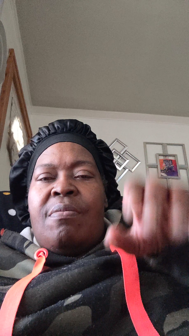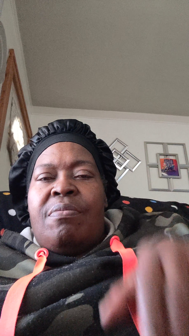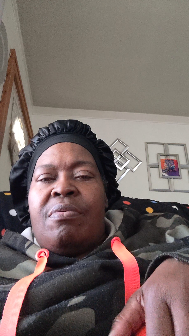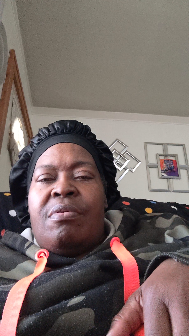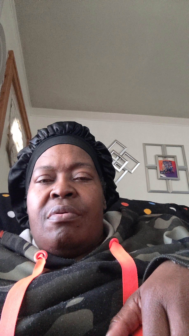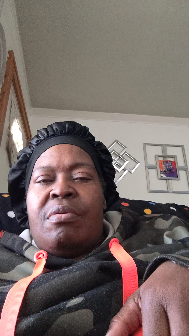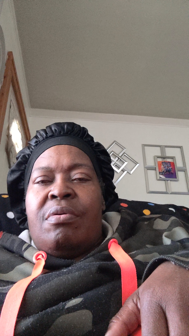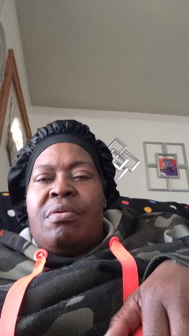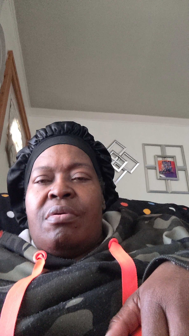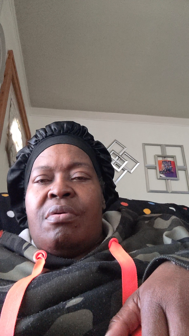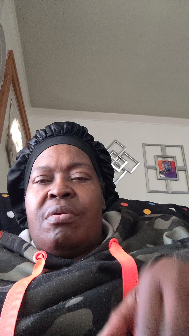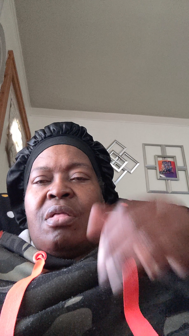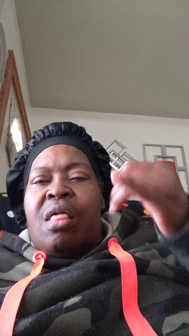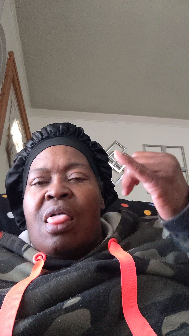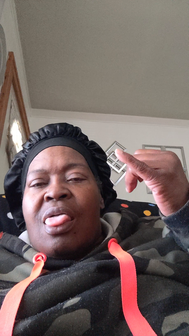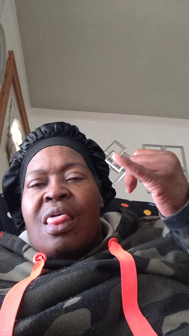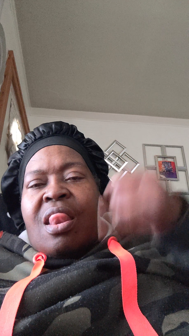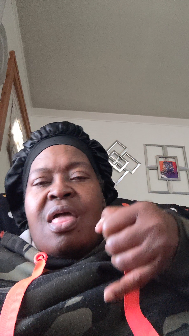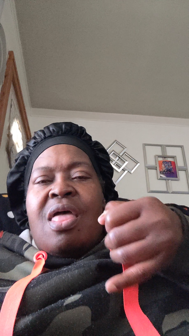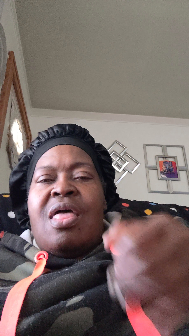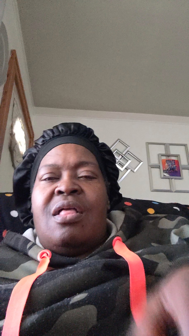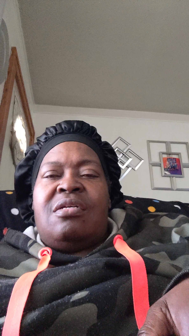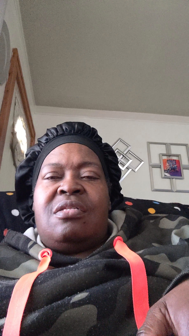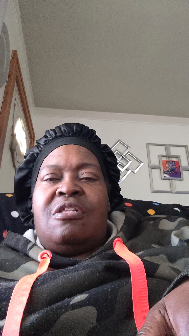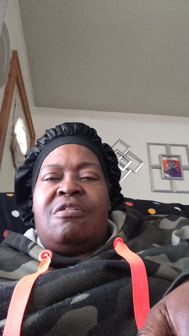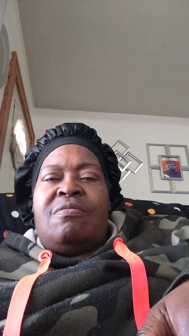last